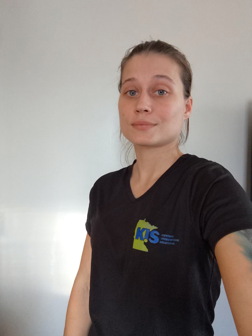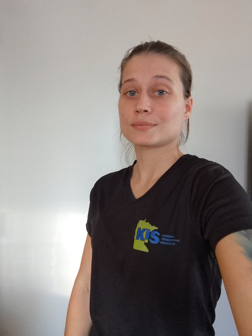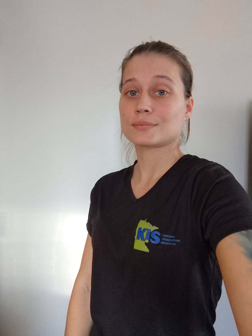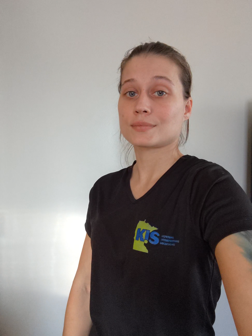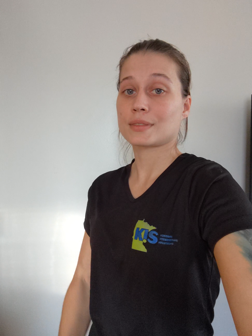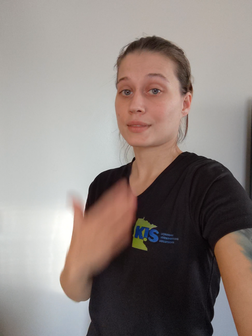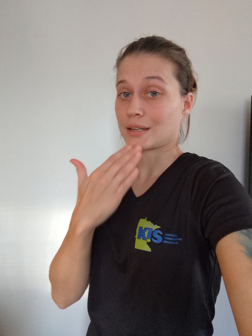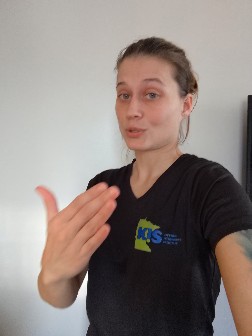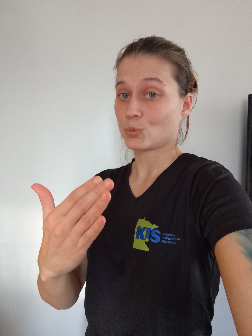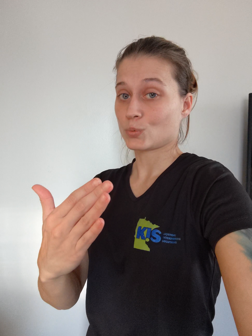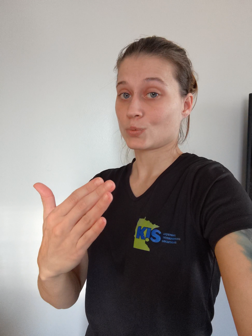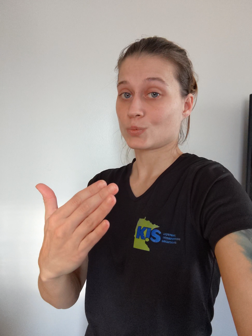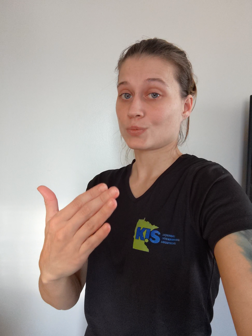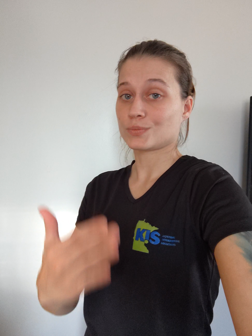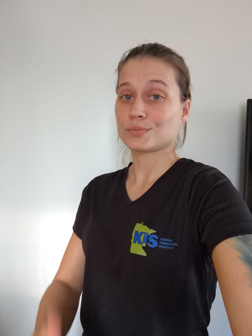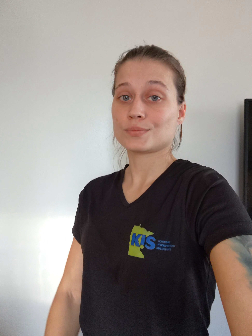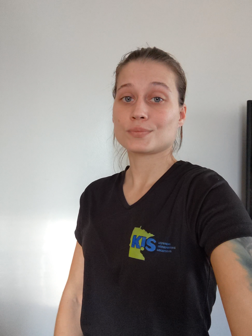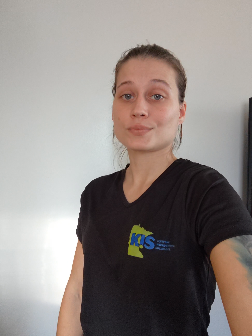thank you